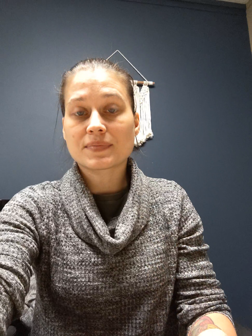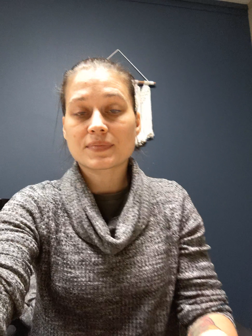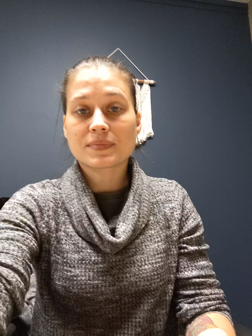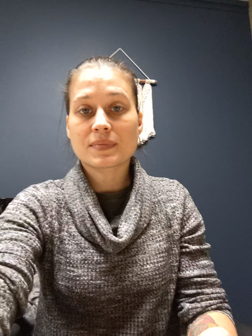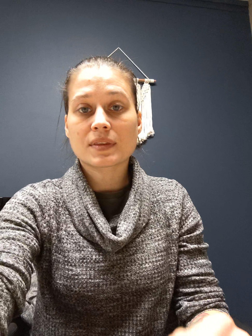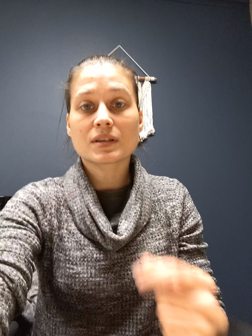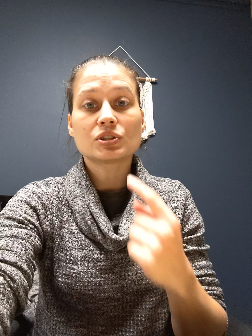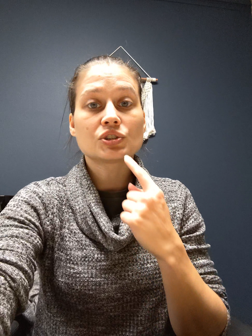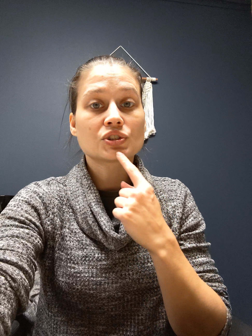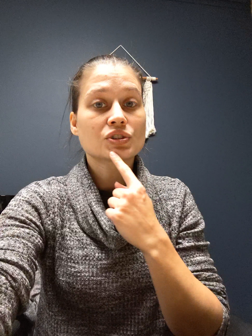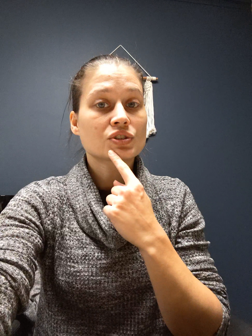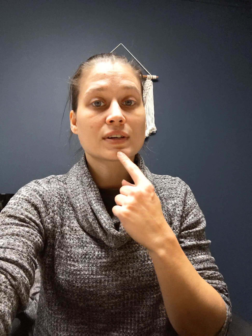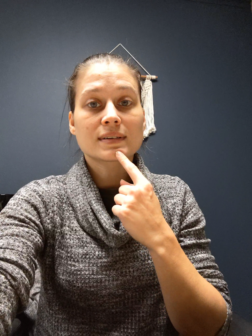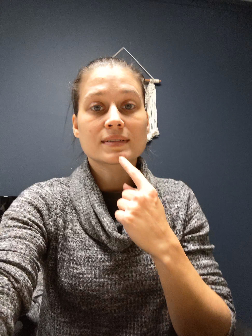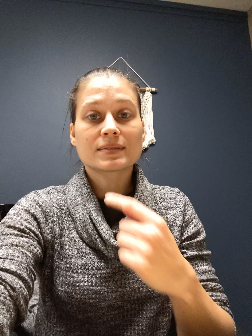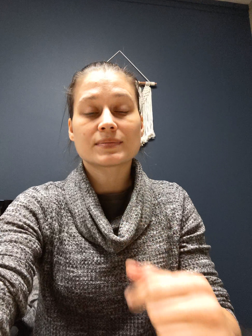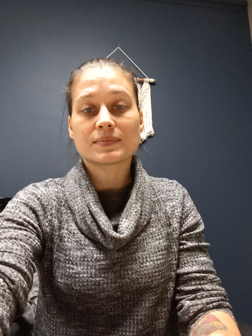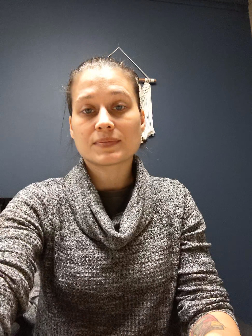chin